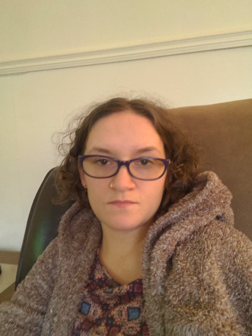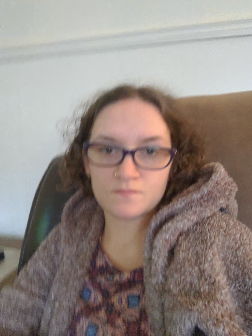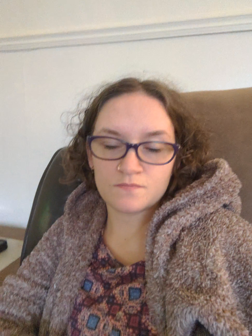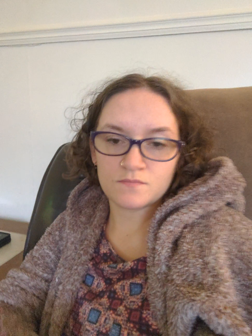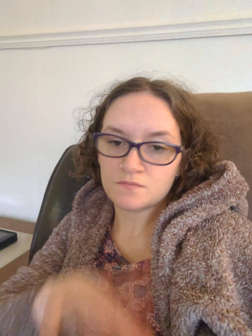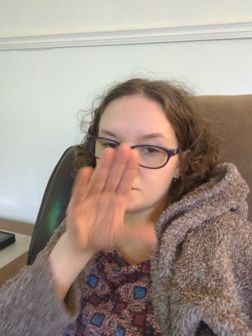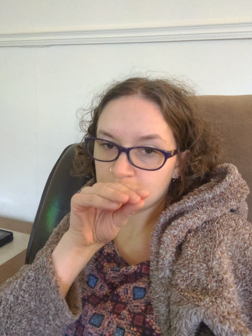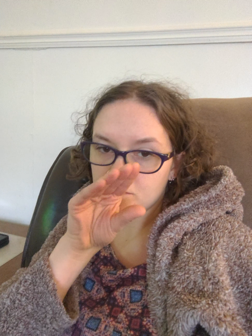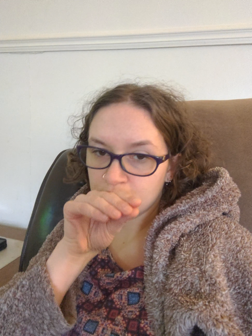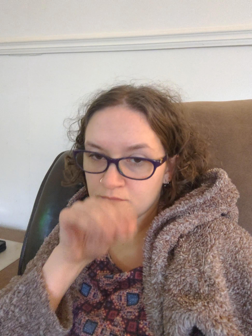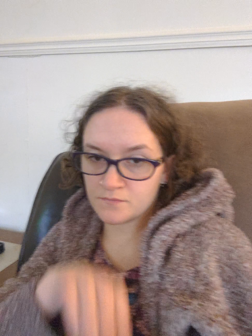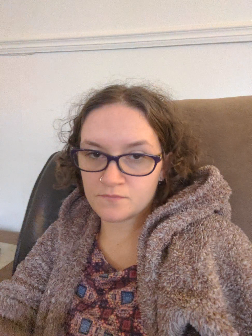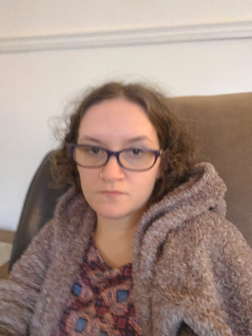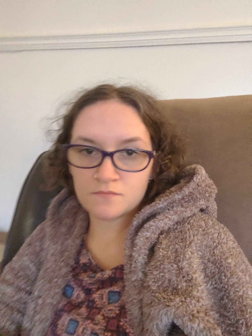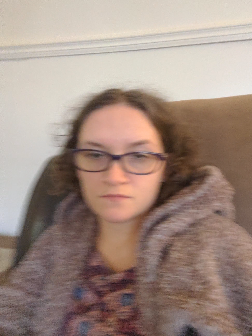goose